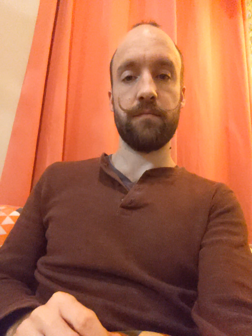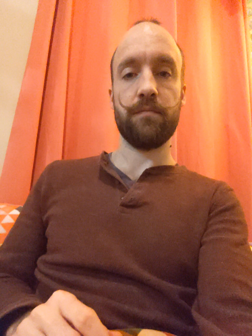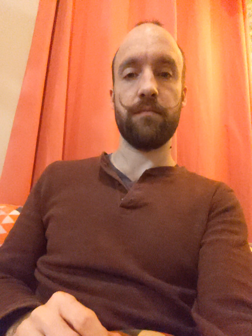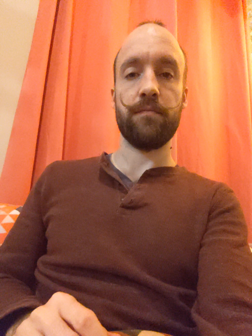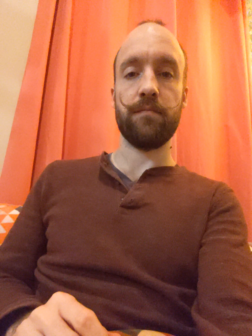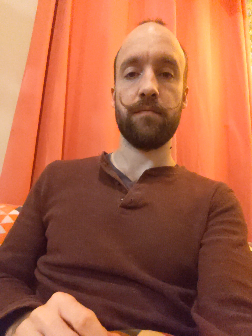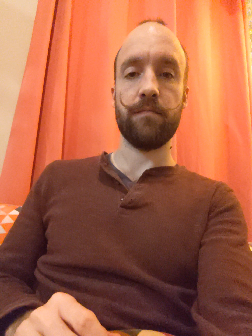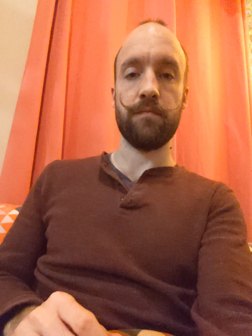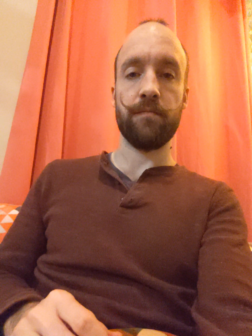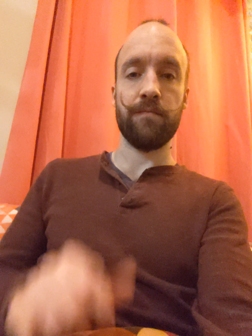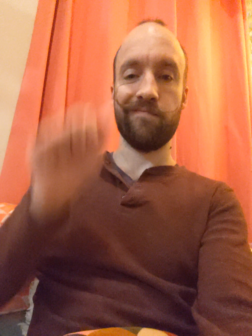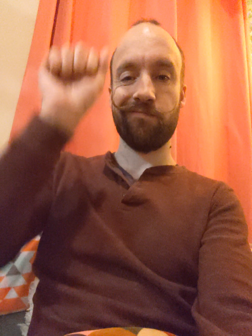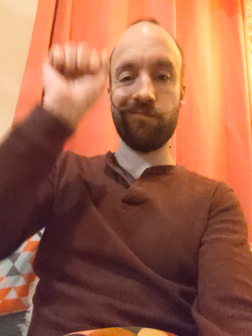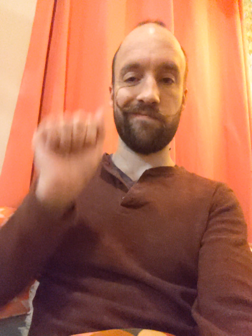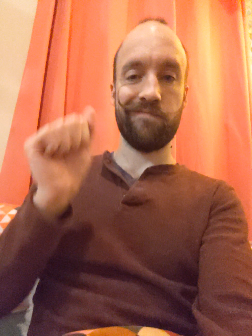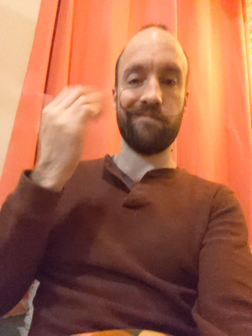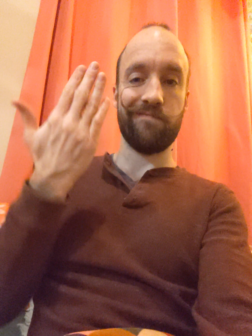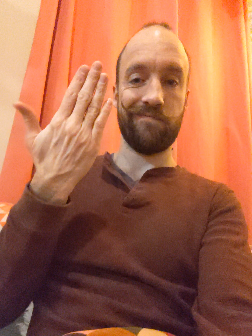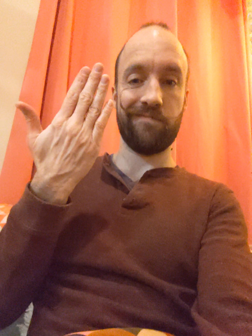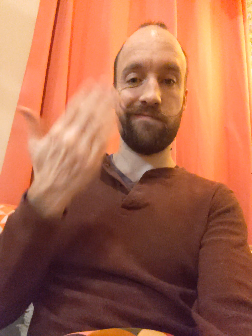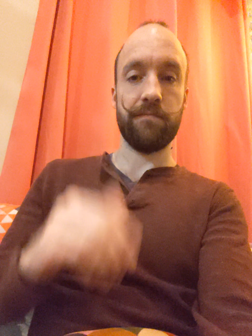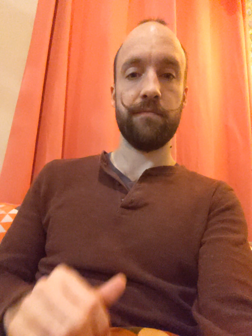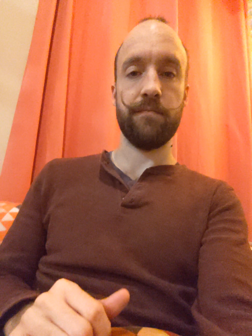mitten